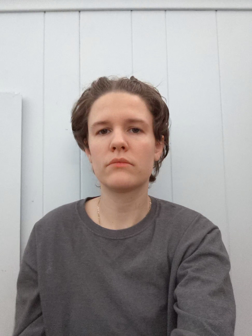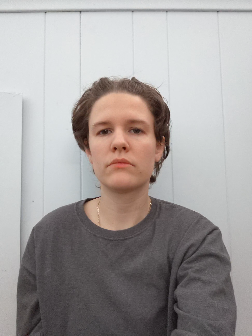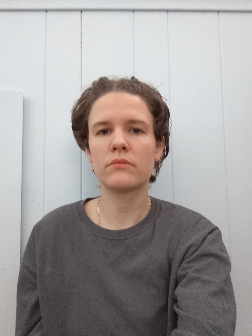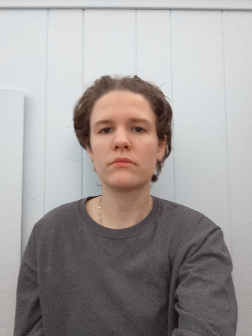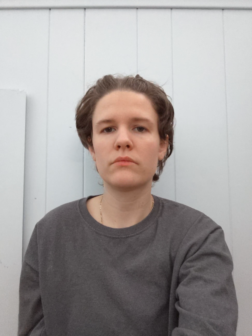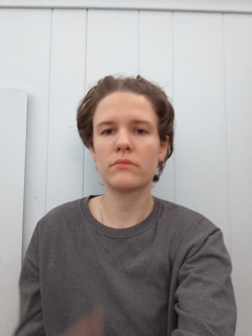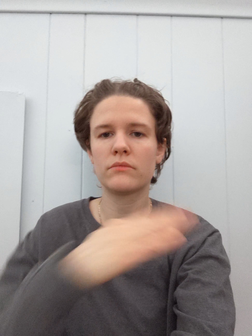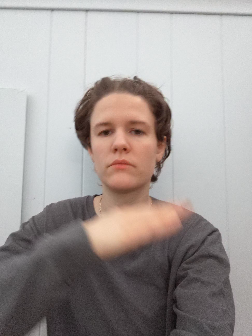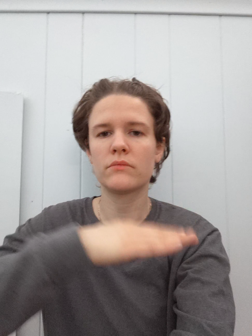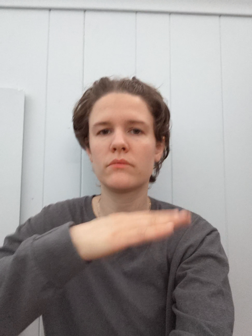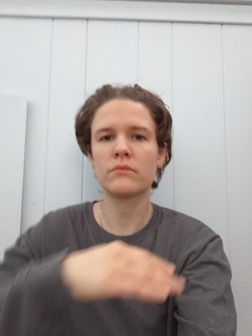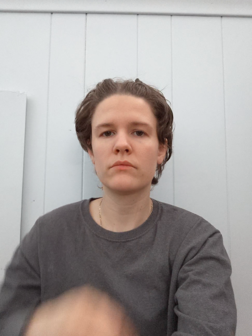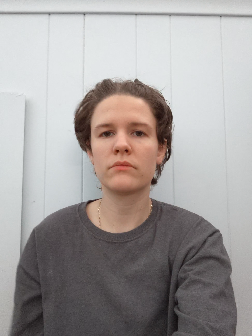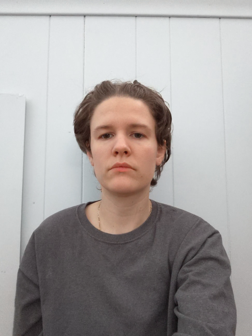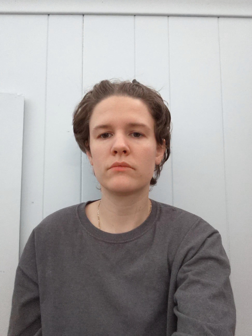table